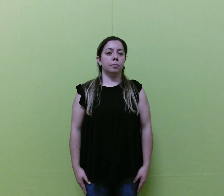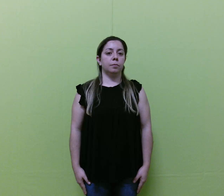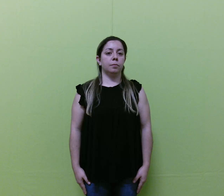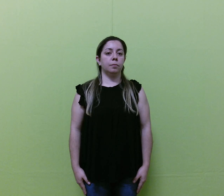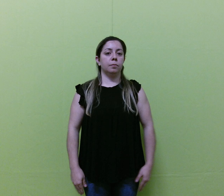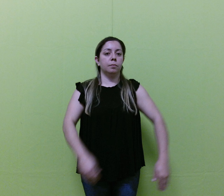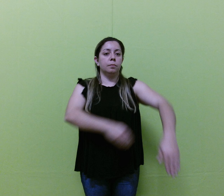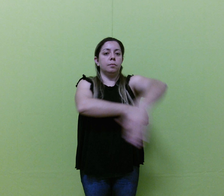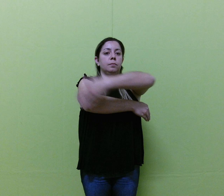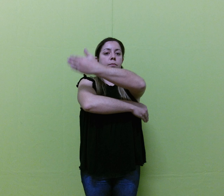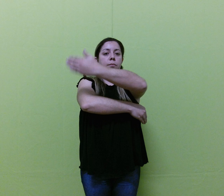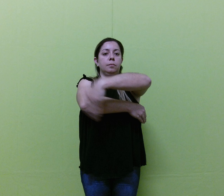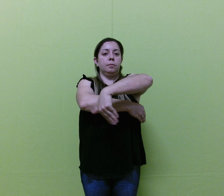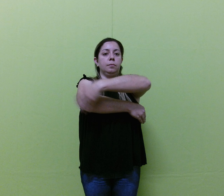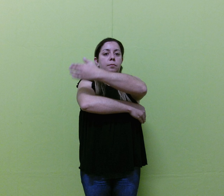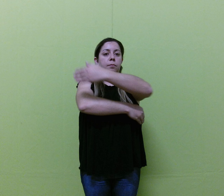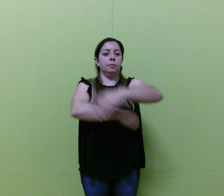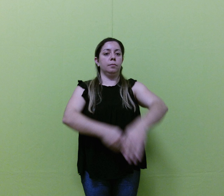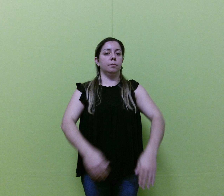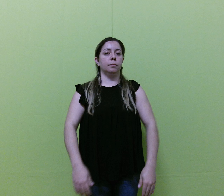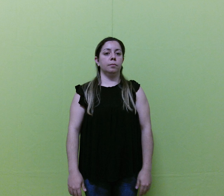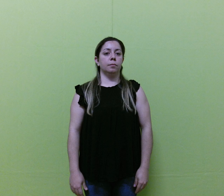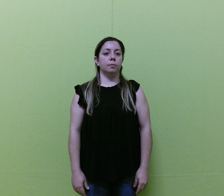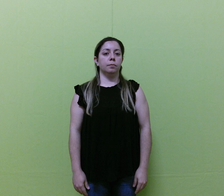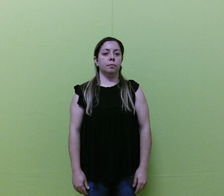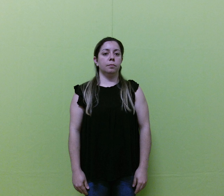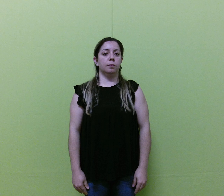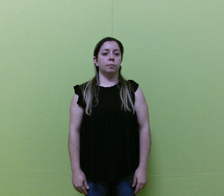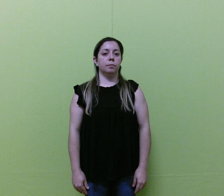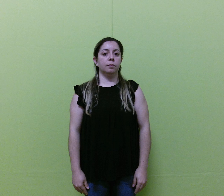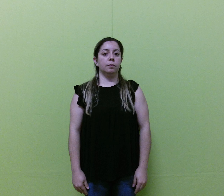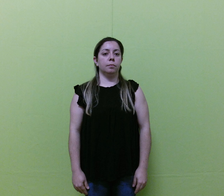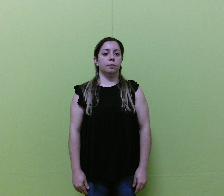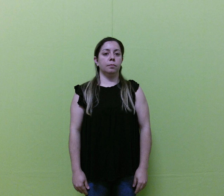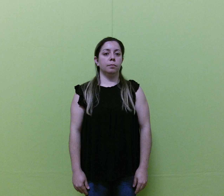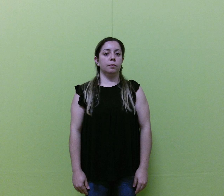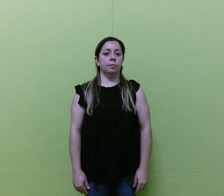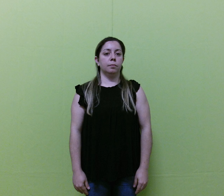esquina